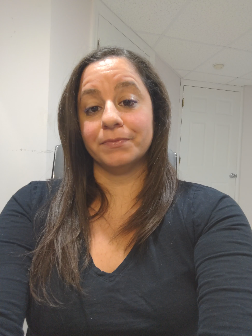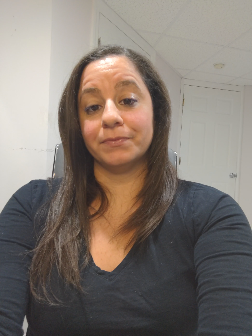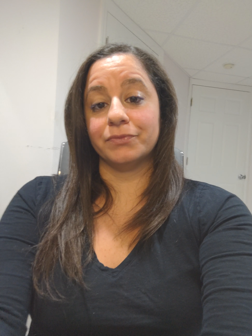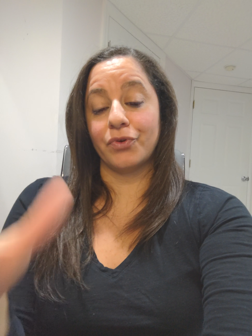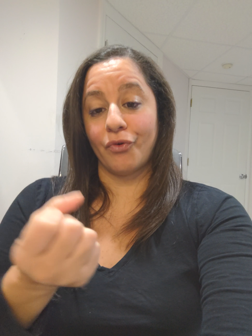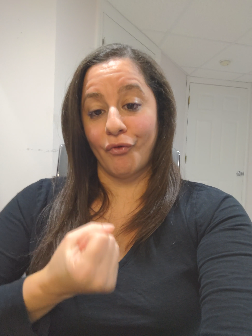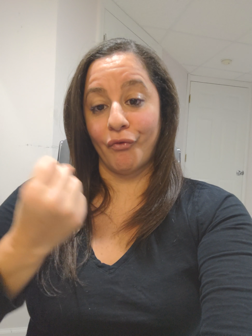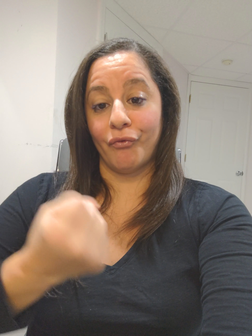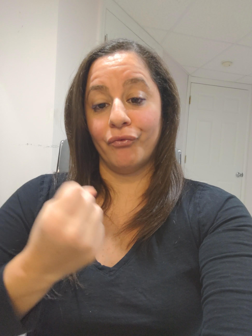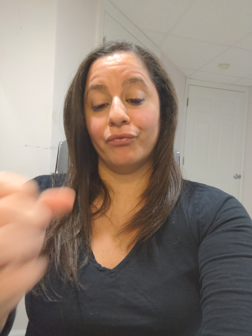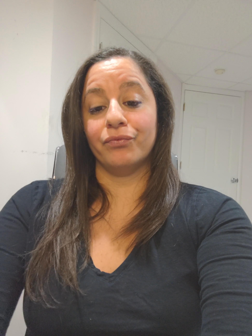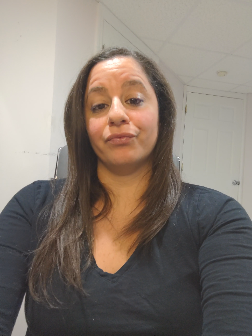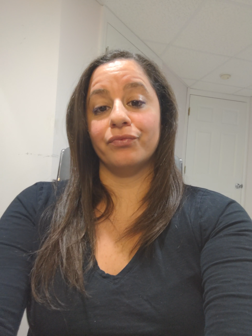car